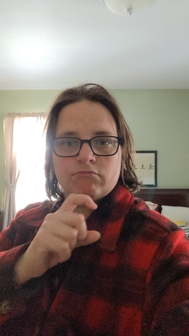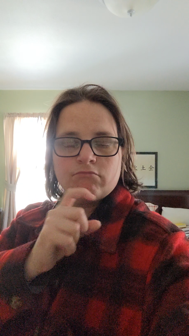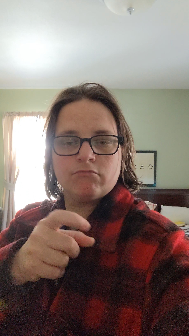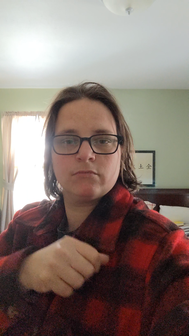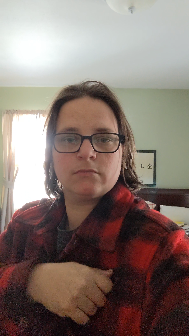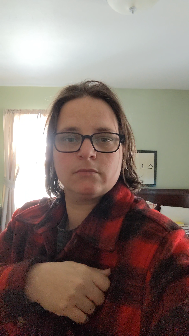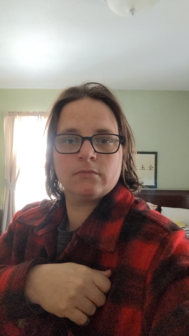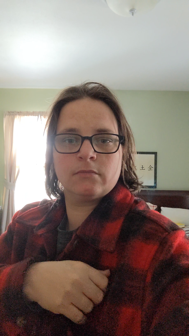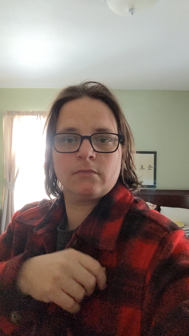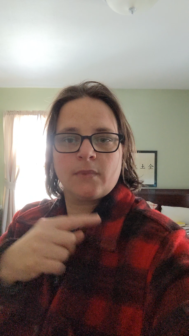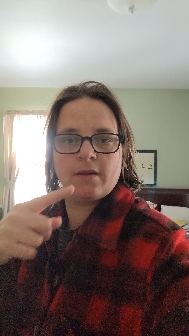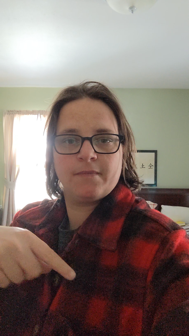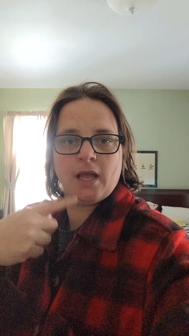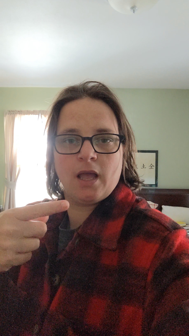about